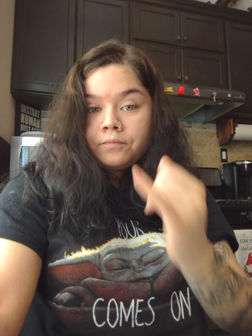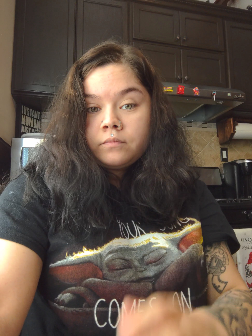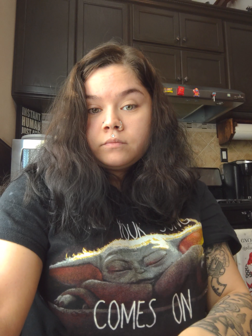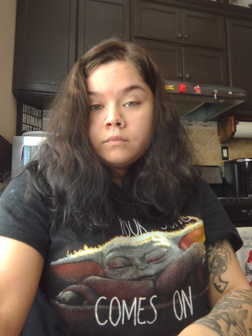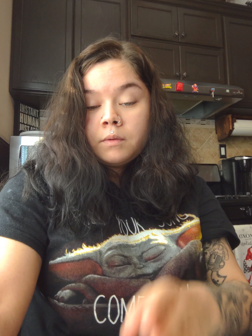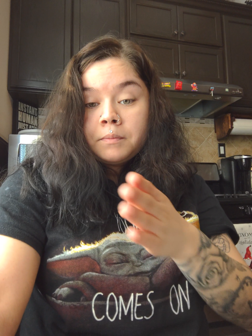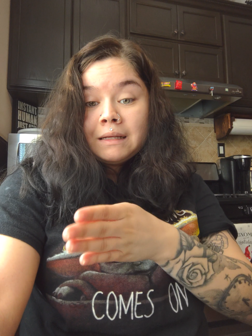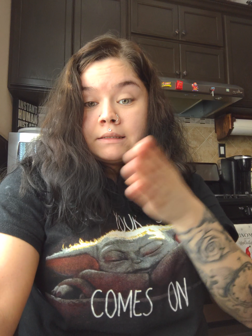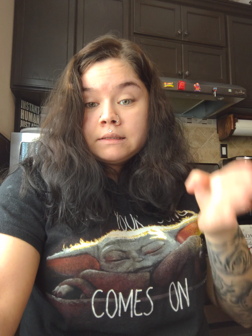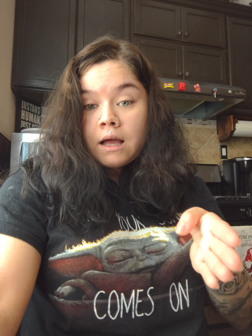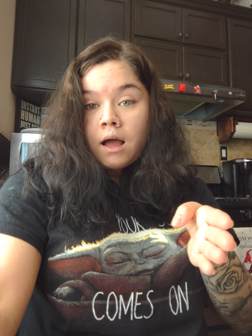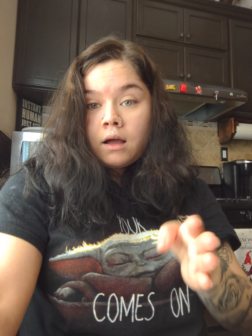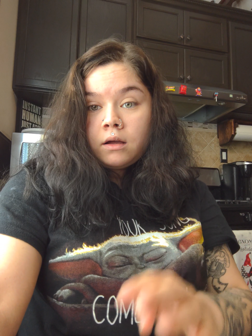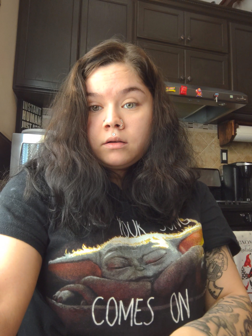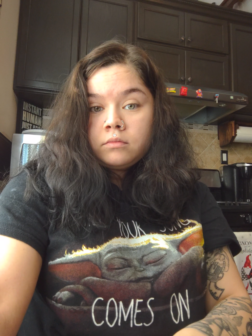beside